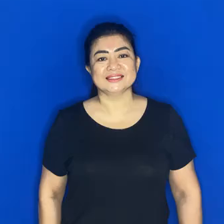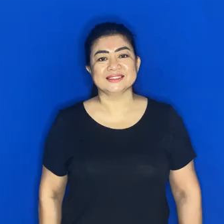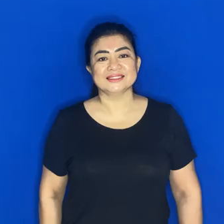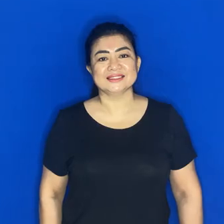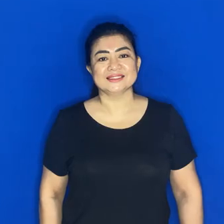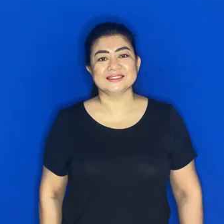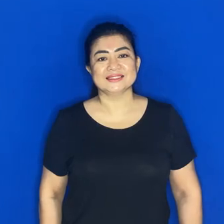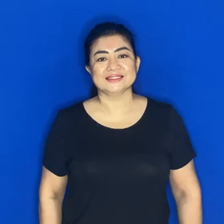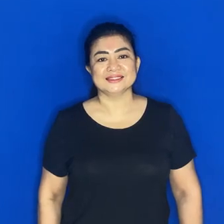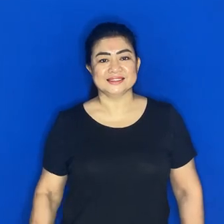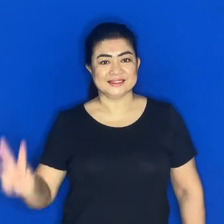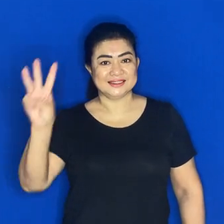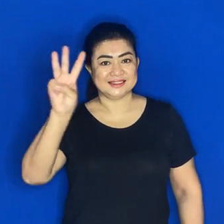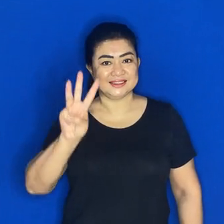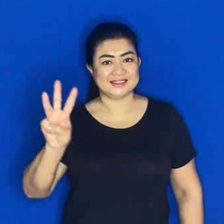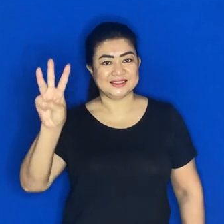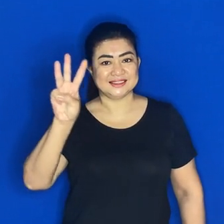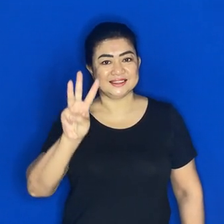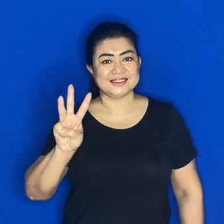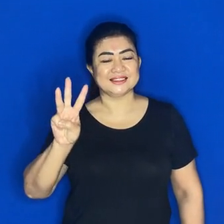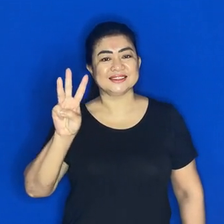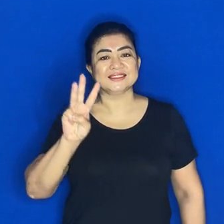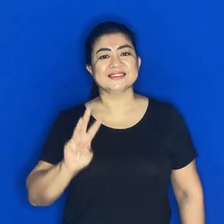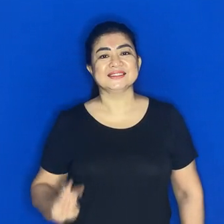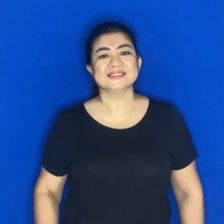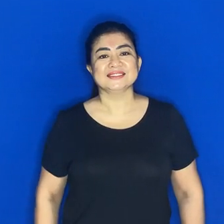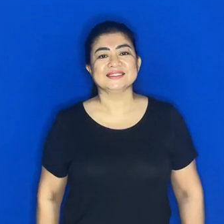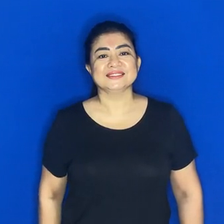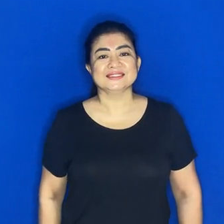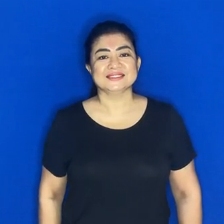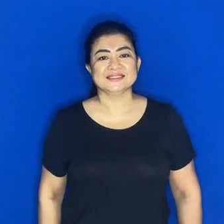wednesday